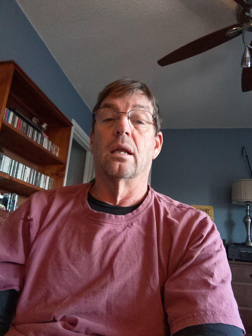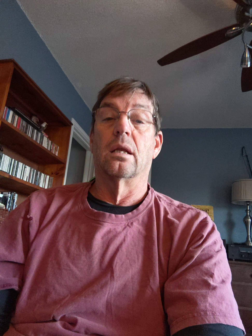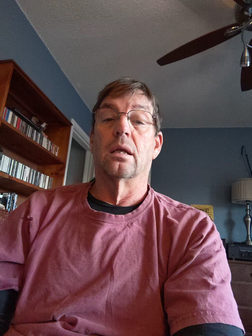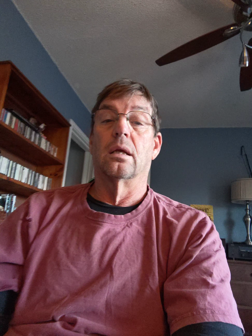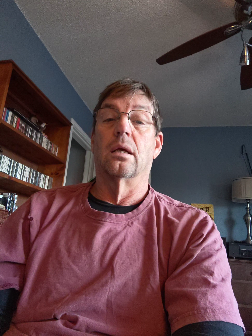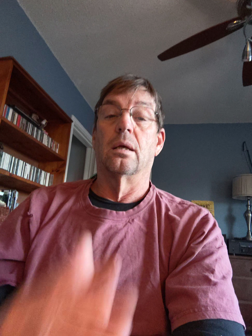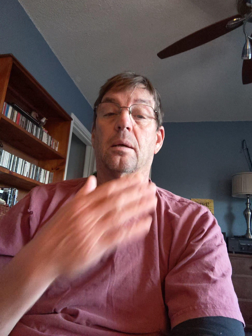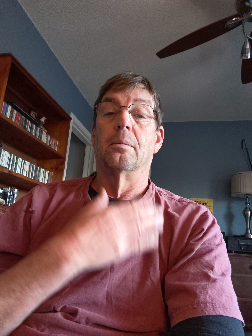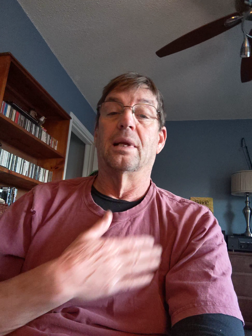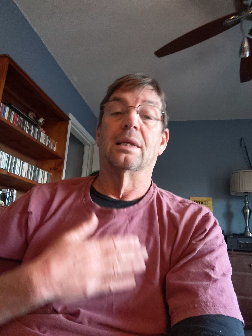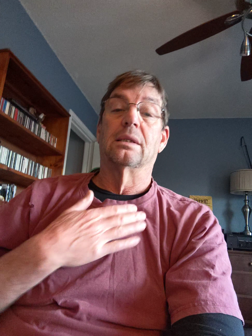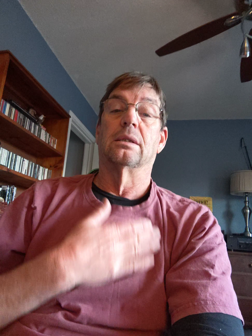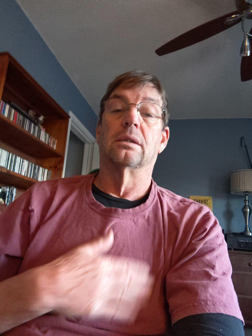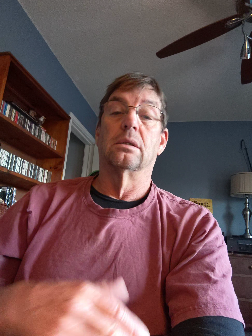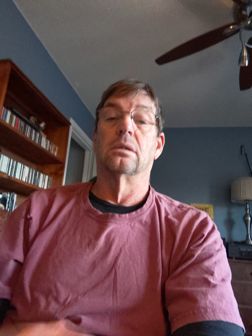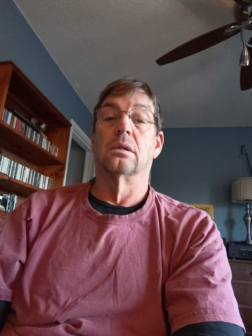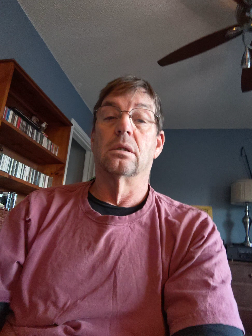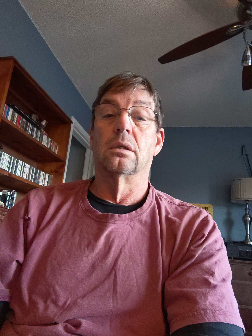please